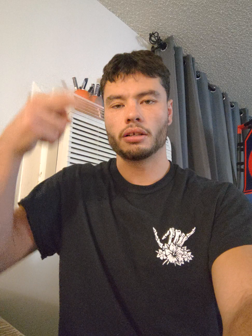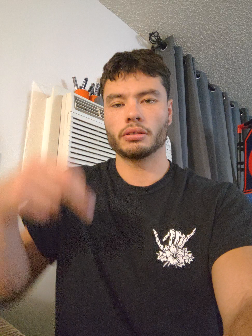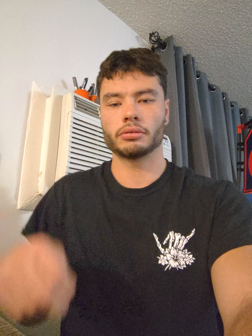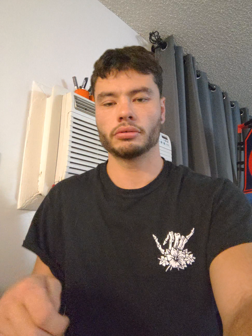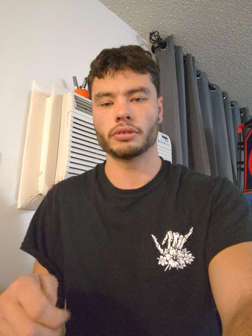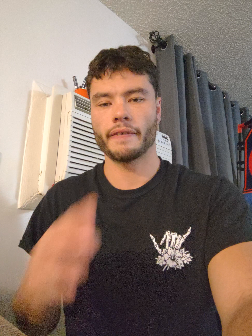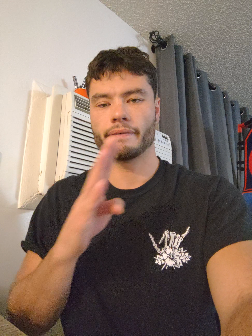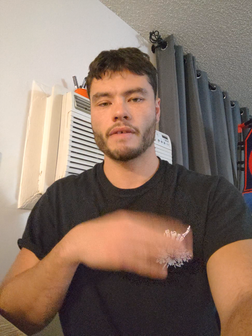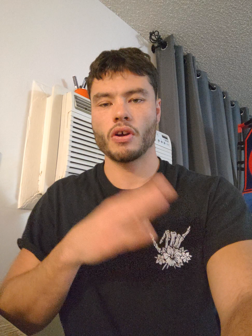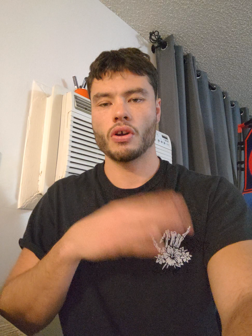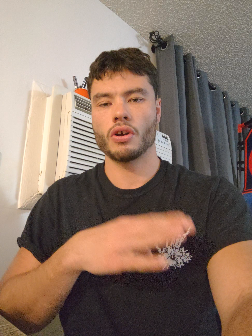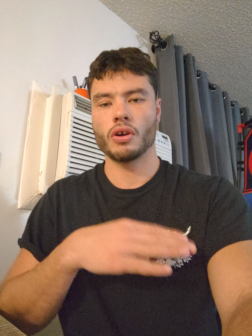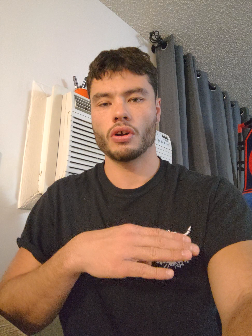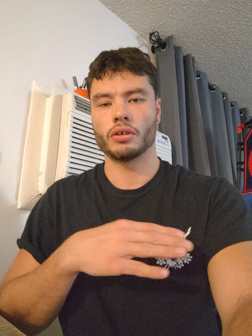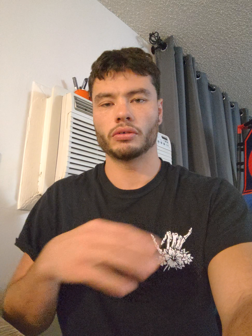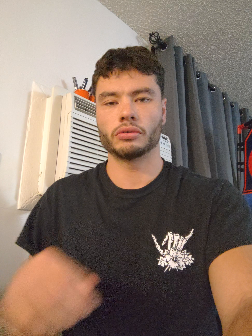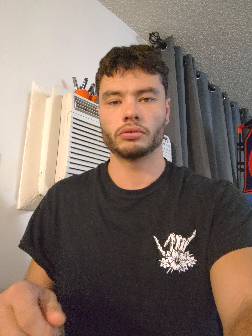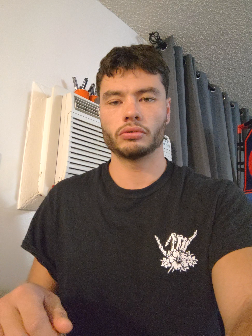fall